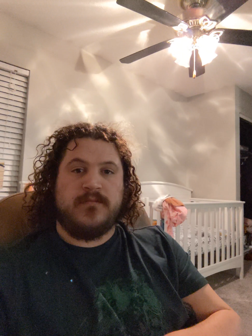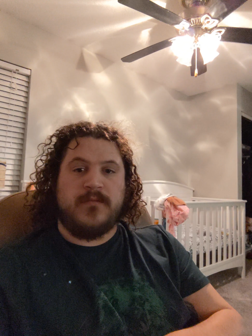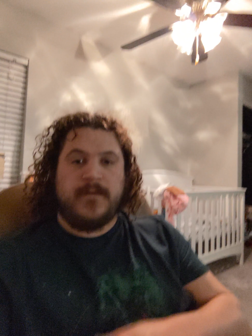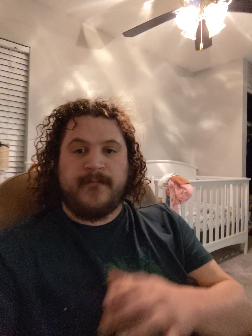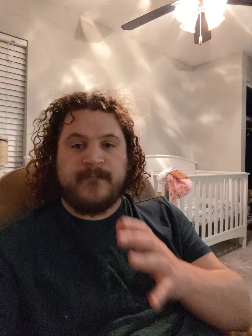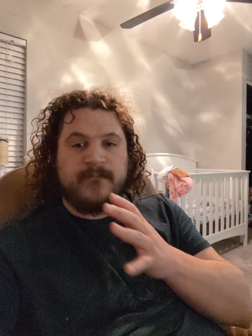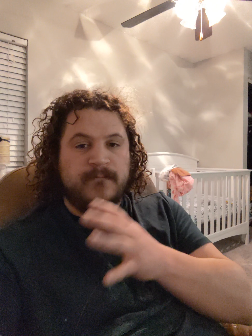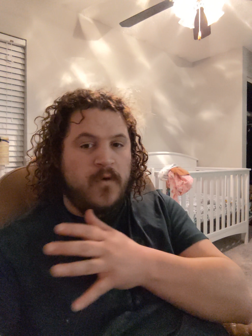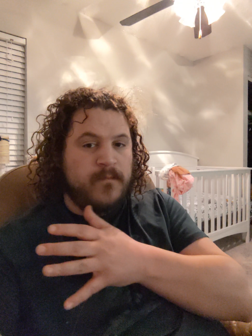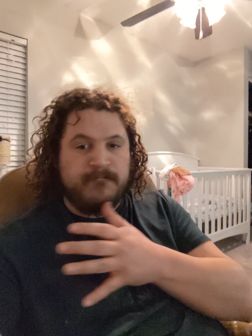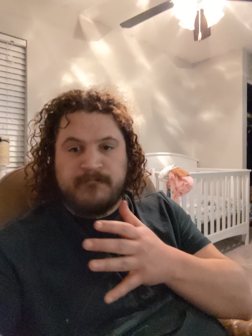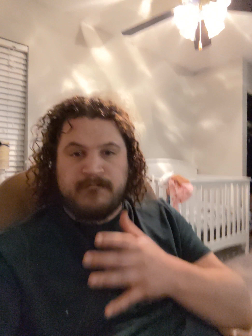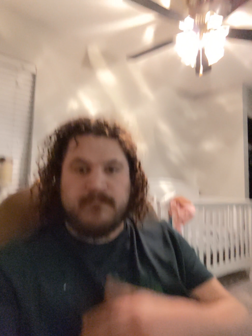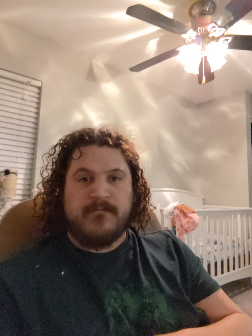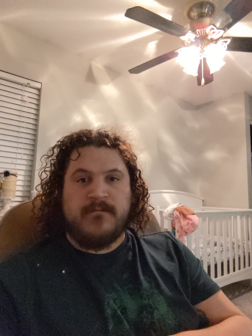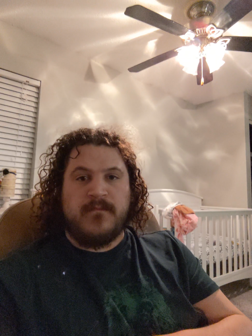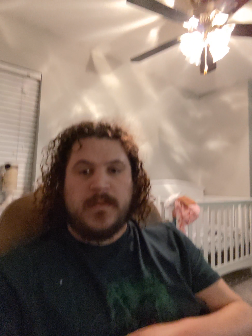farm